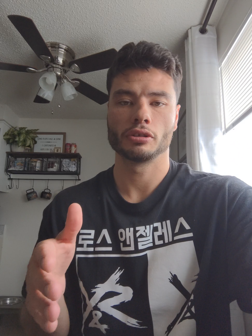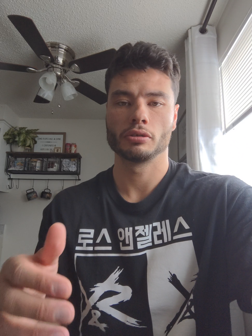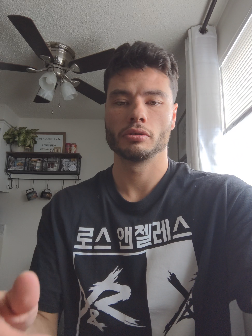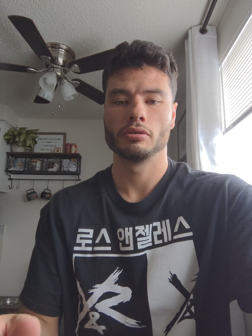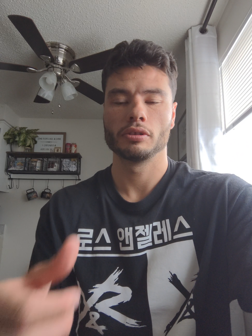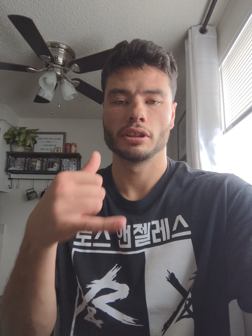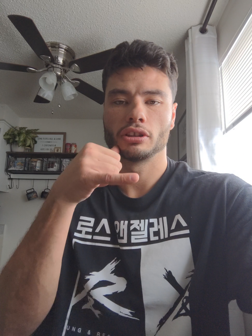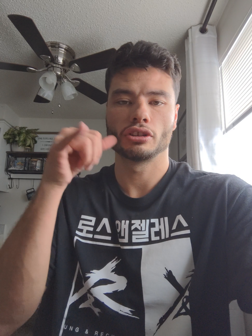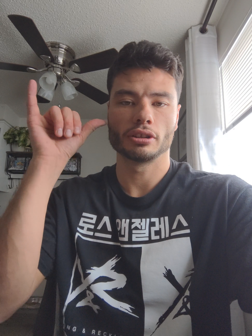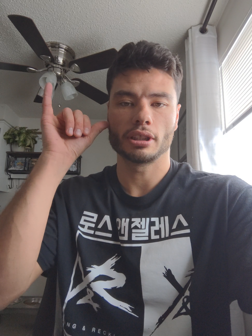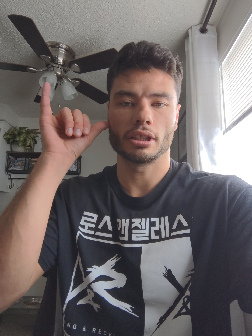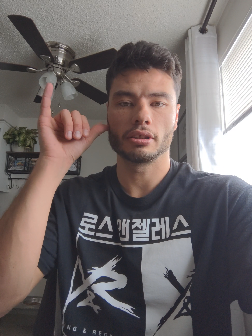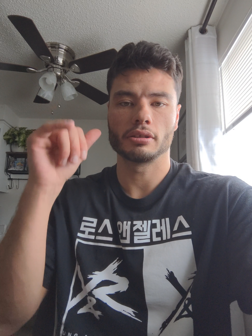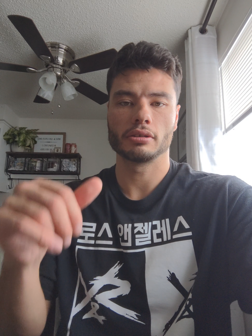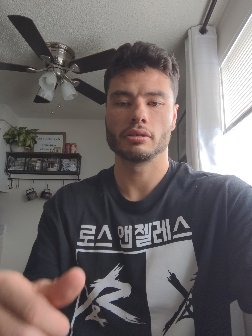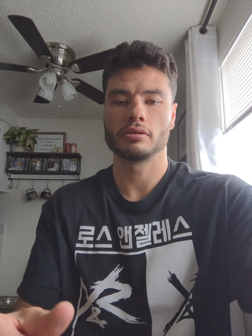yesterday